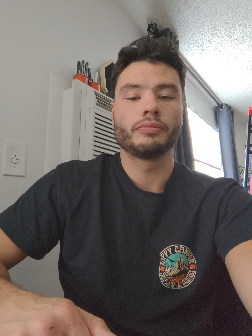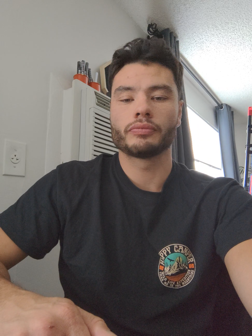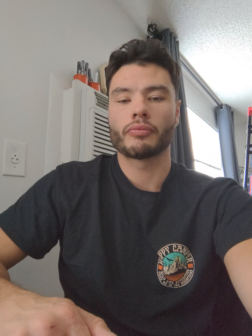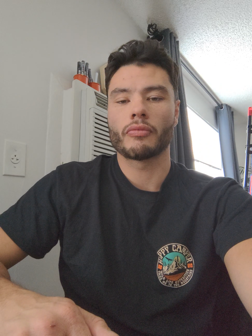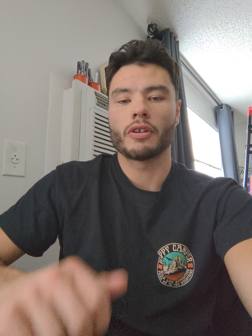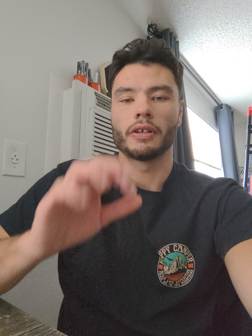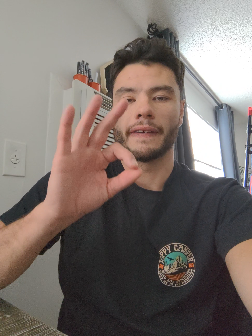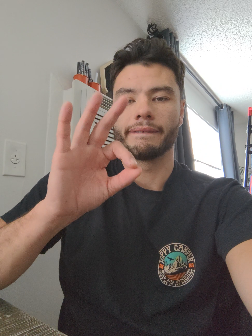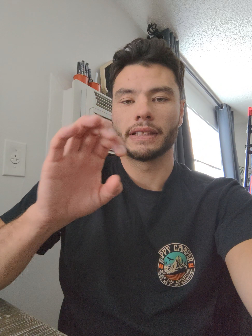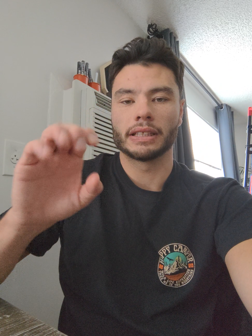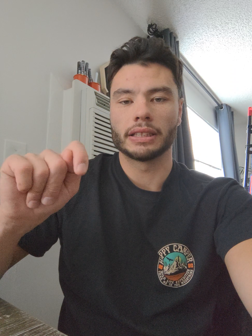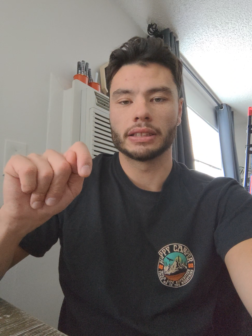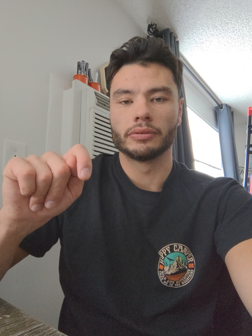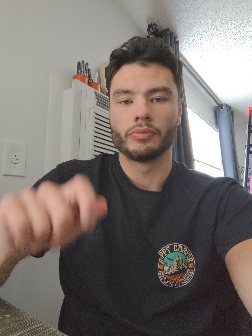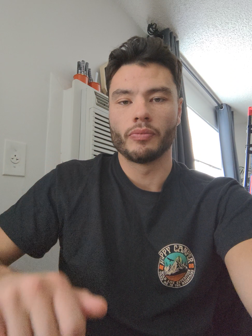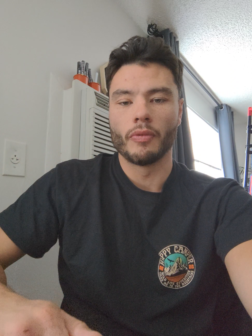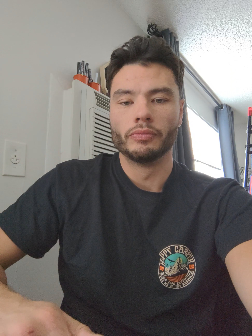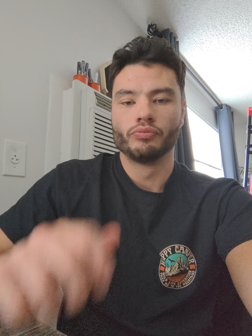feet